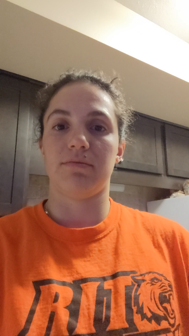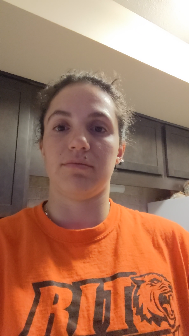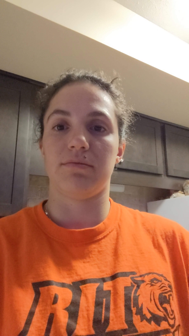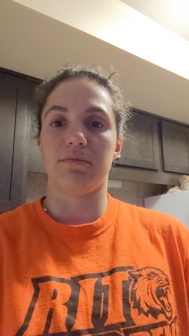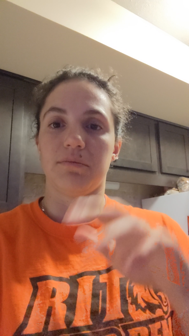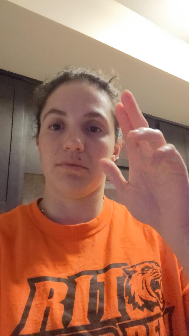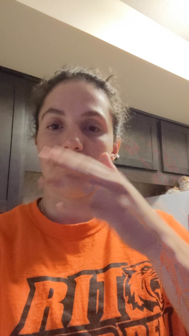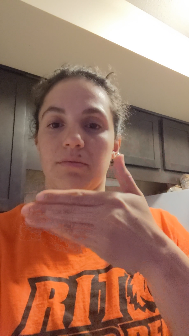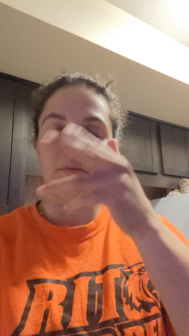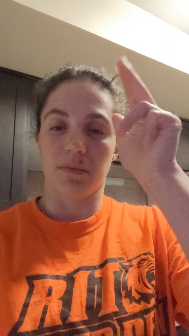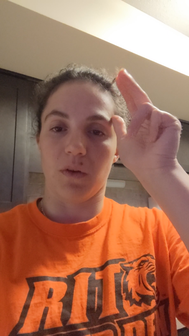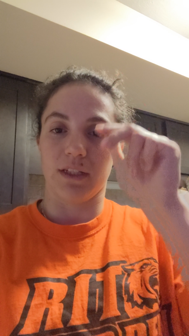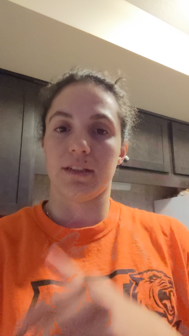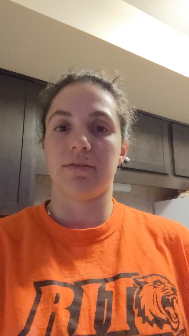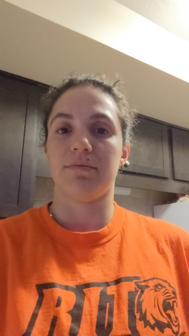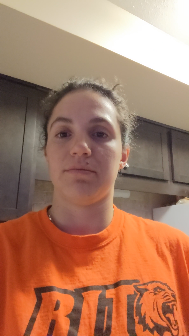pony